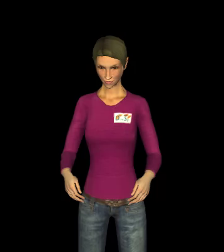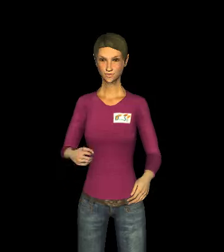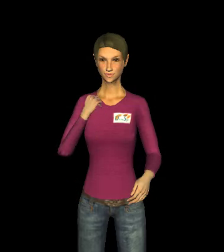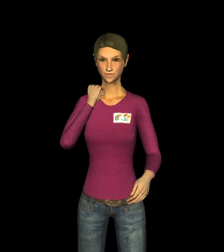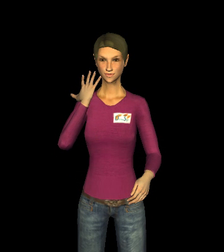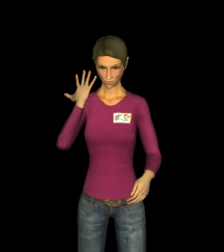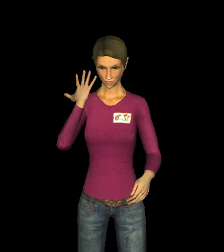أبيض